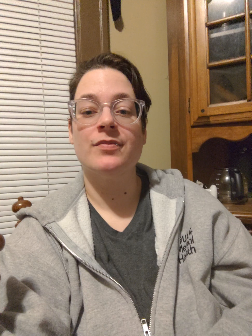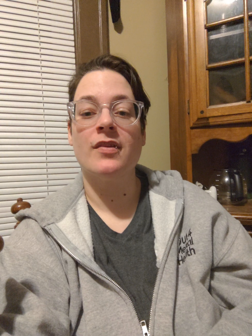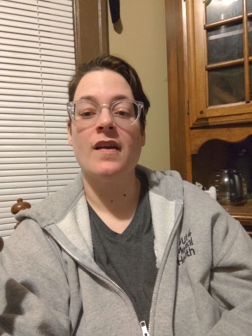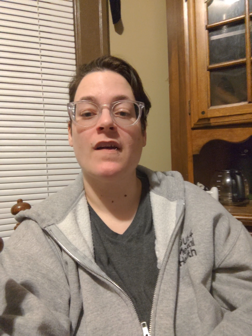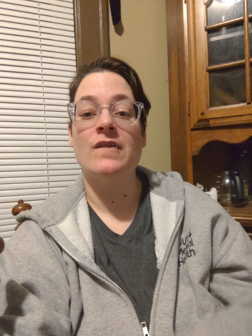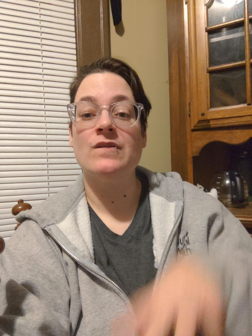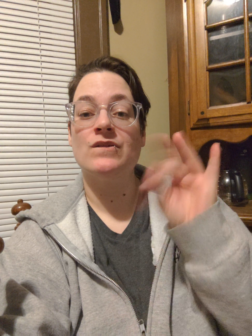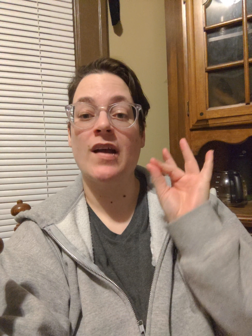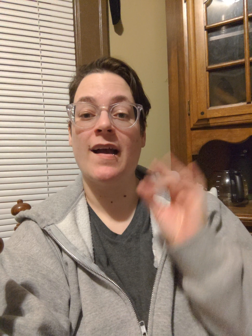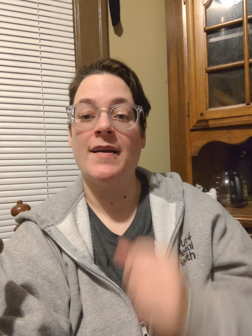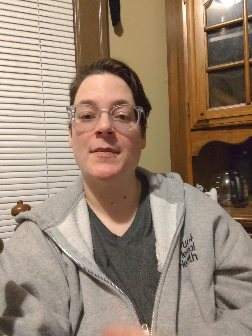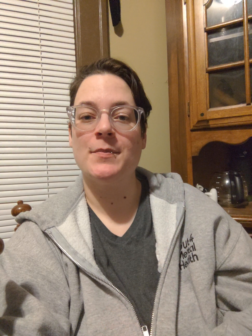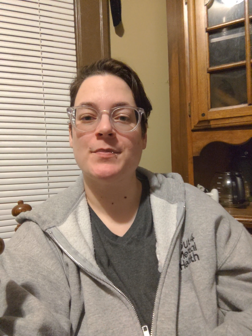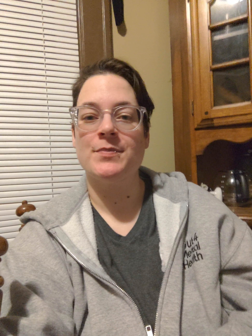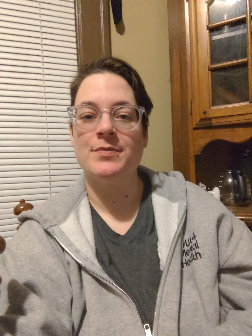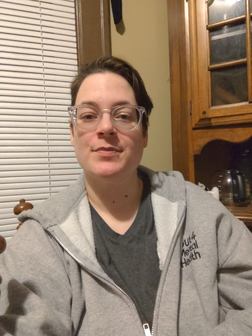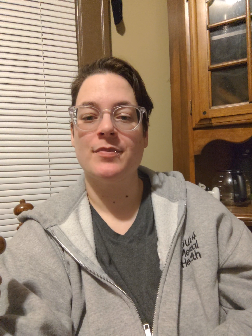find